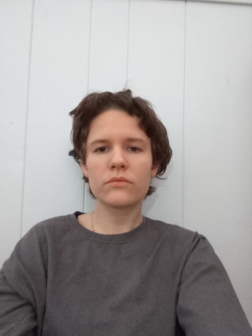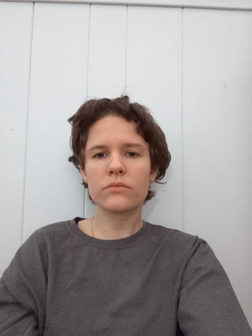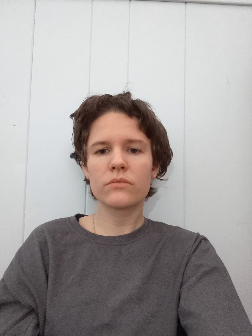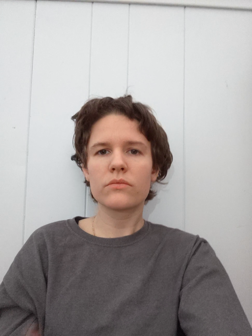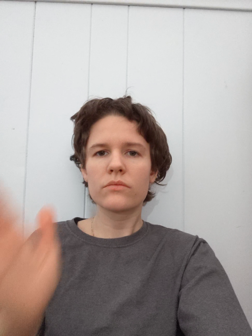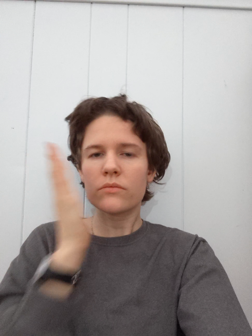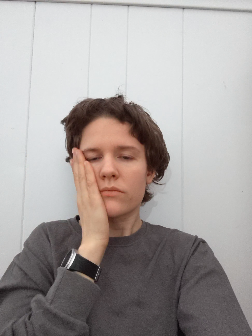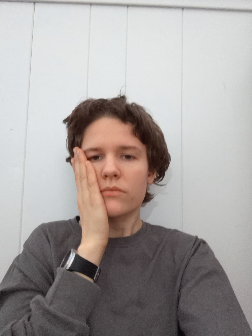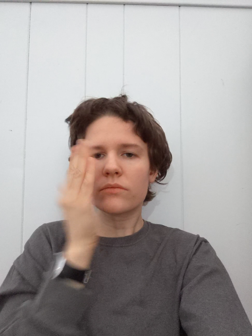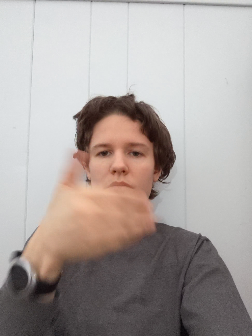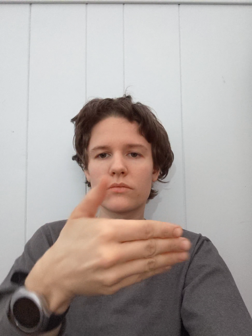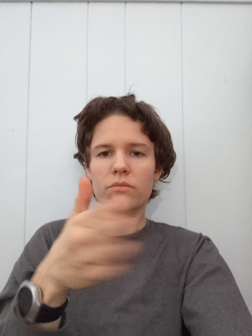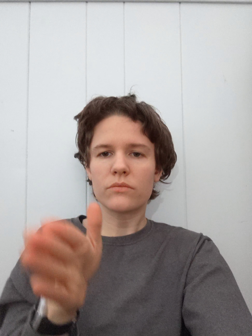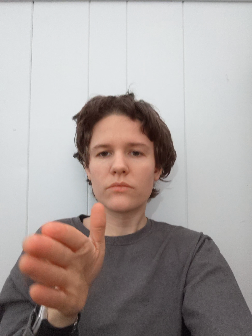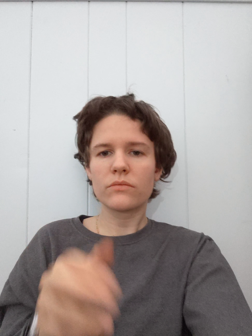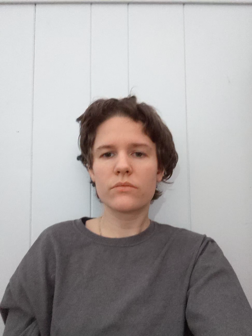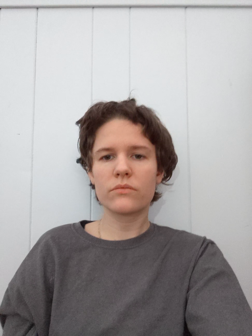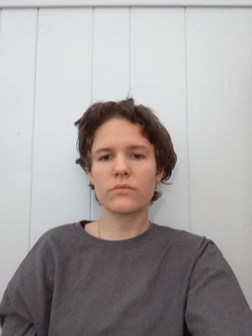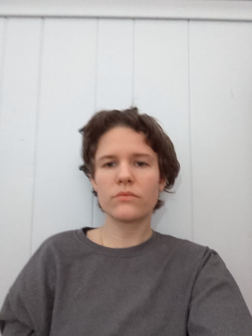bedroom